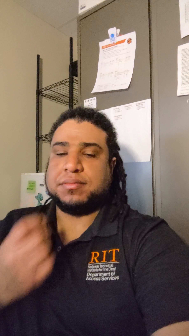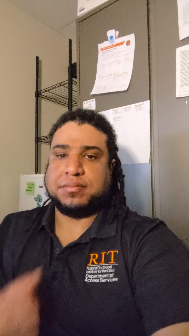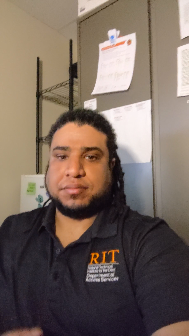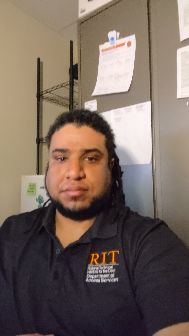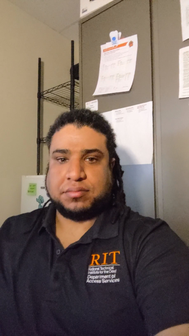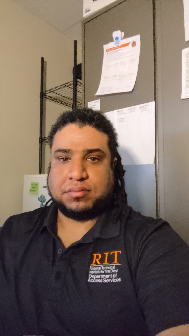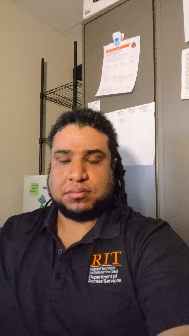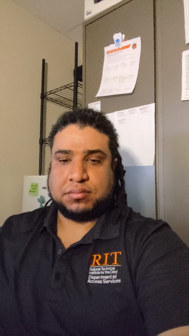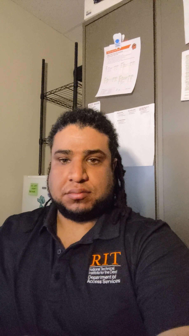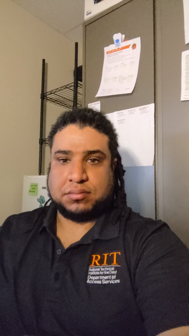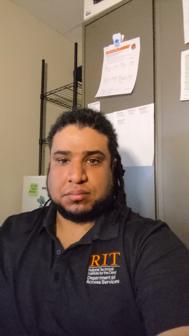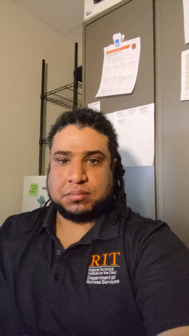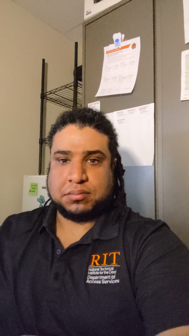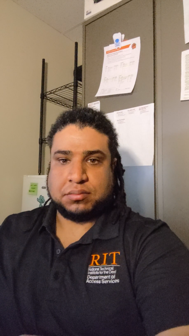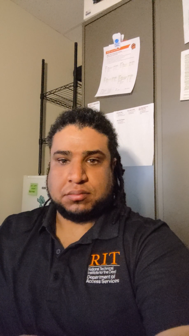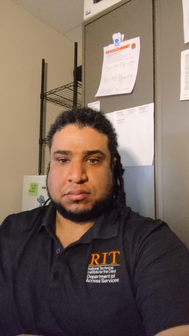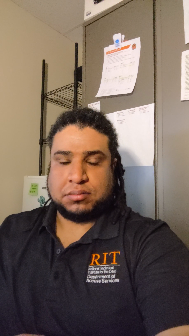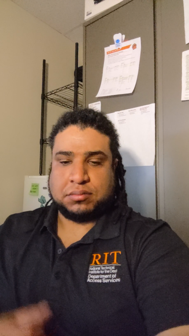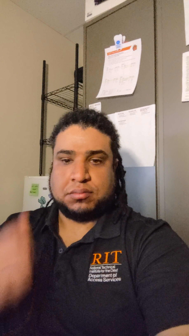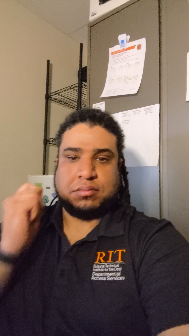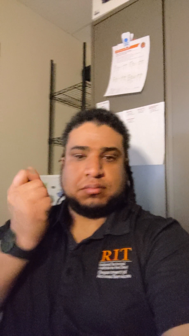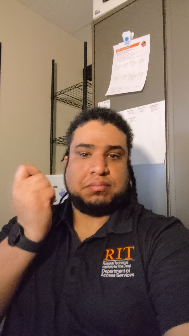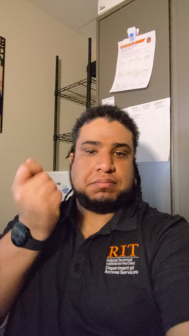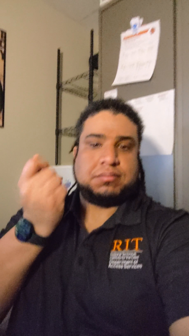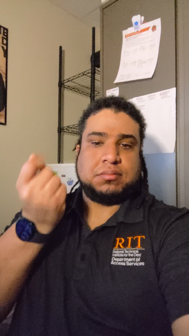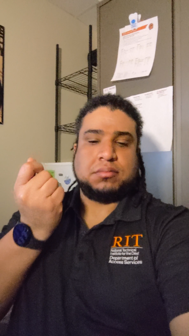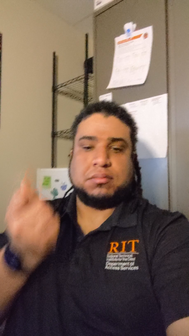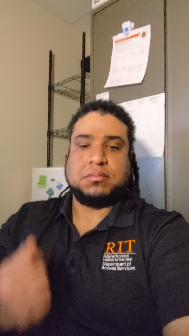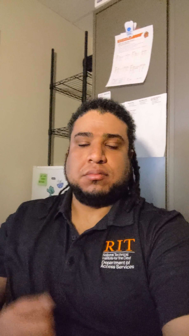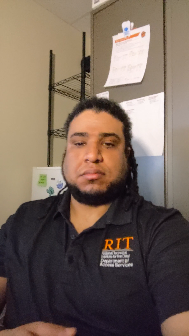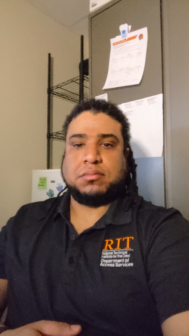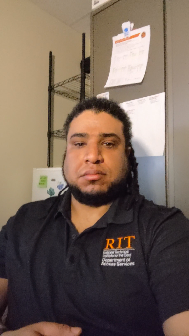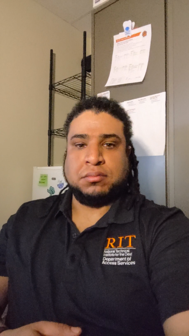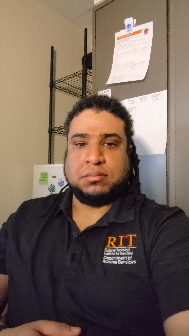bat